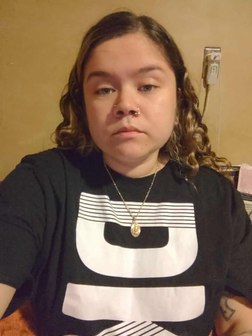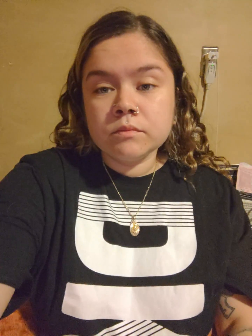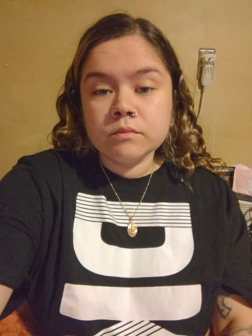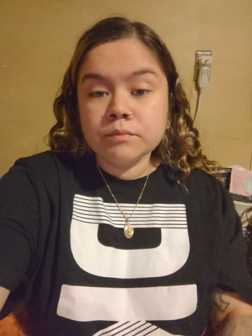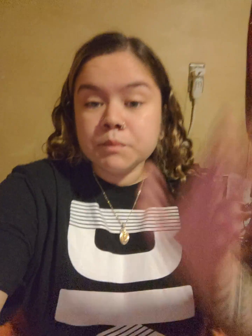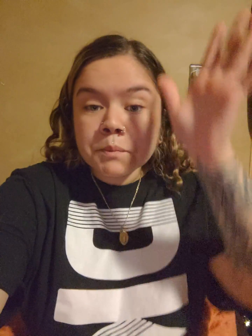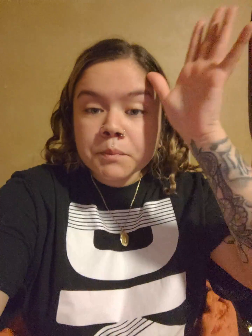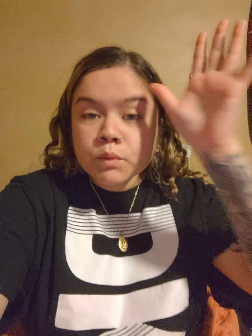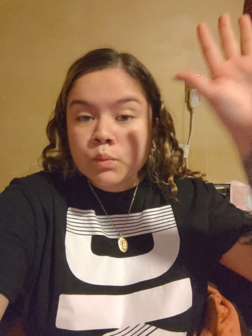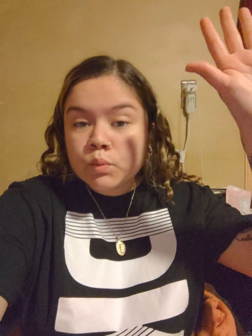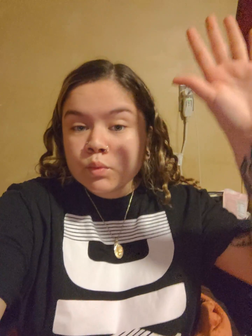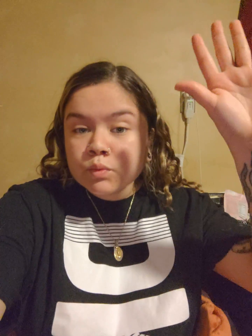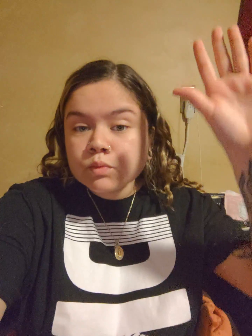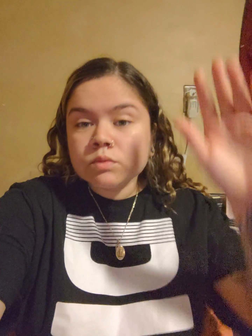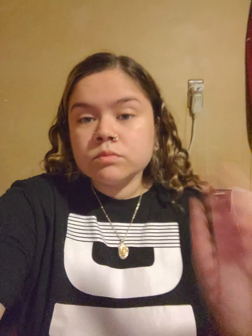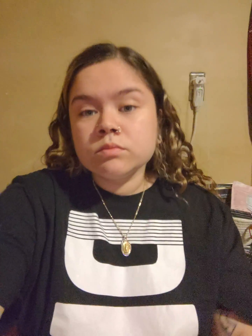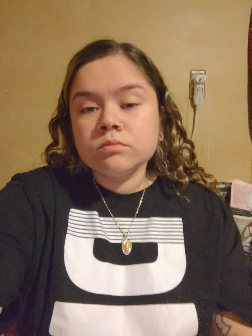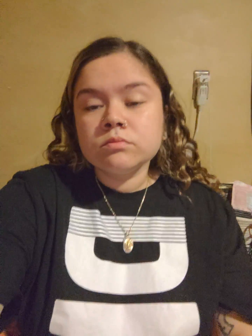moose